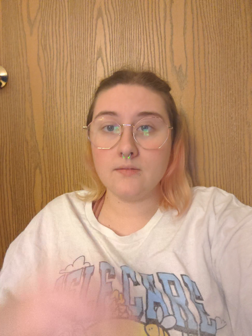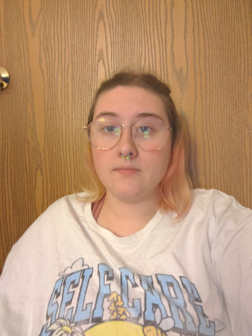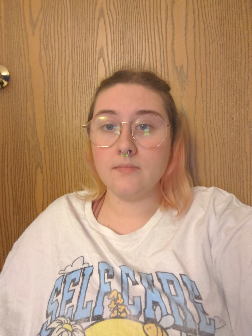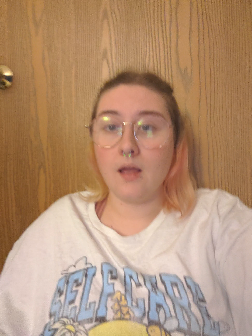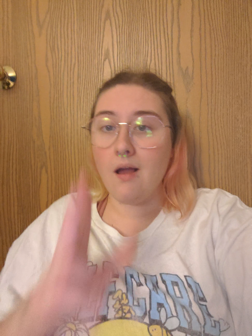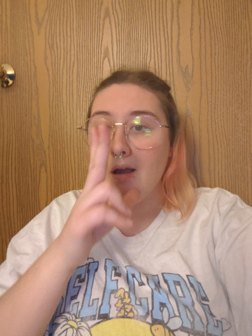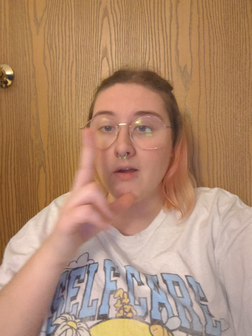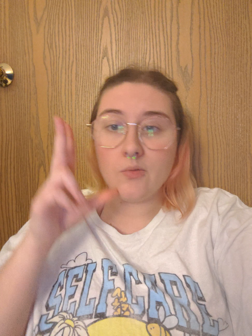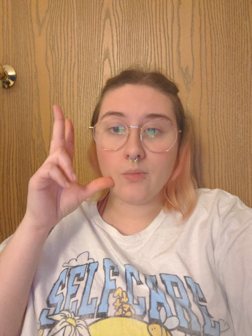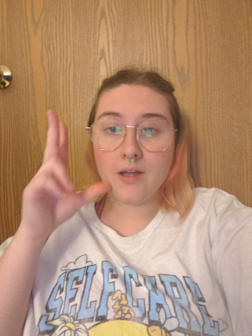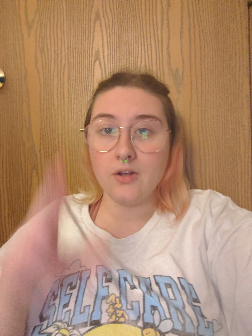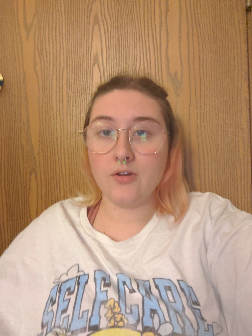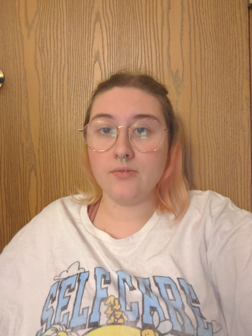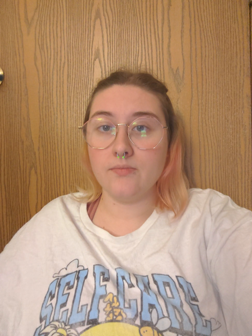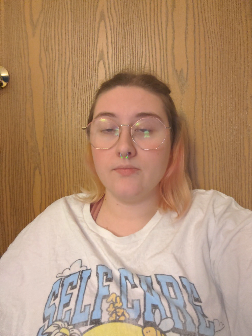underwear